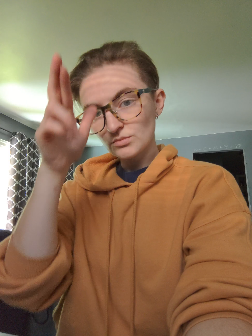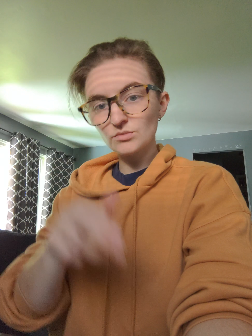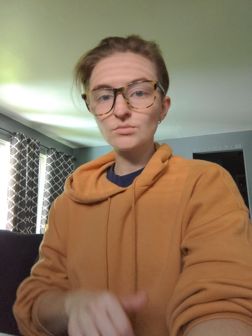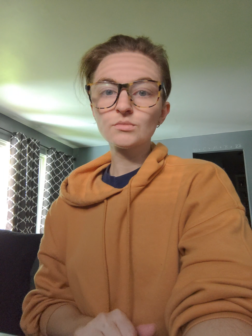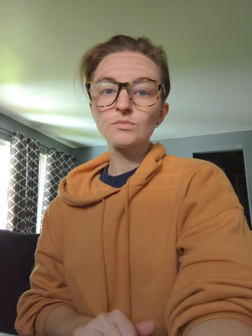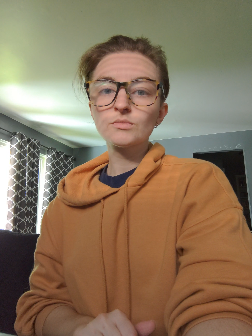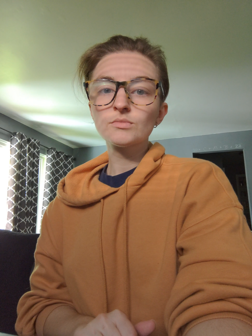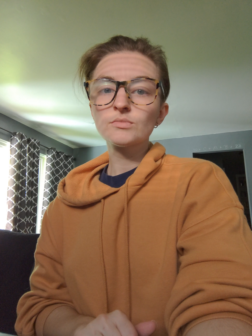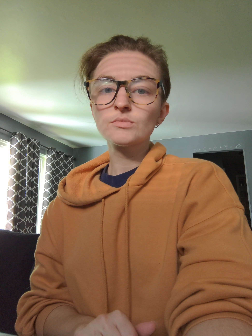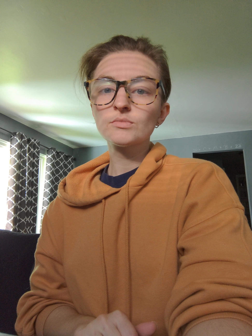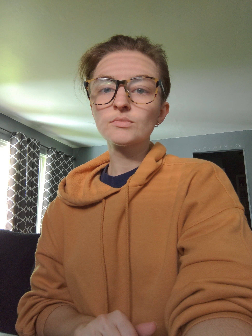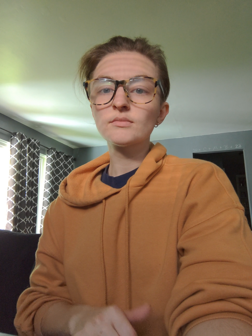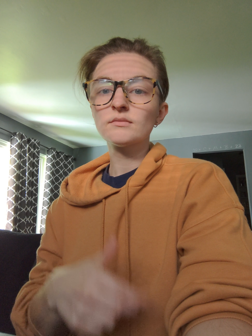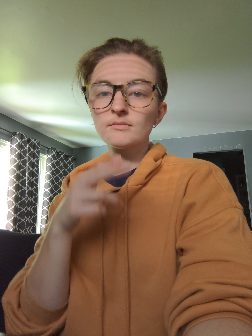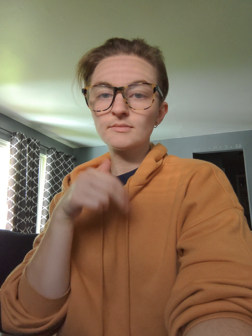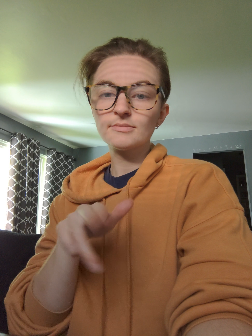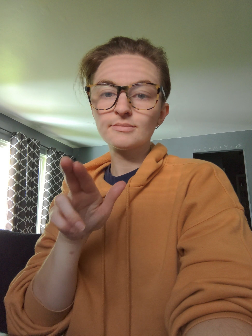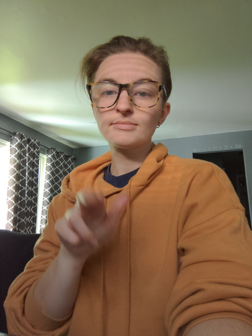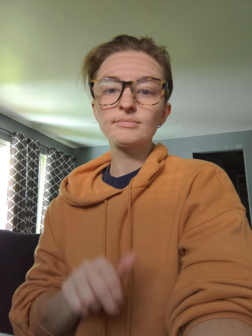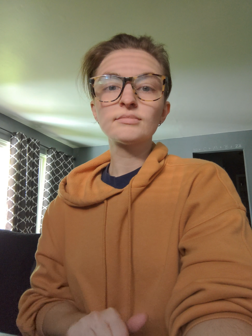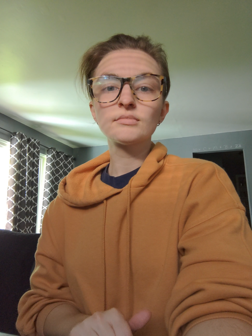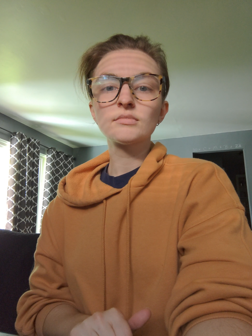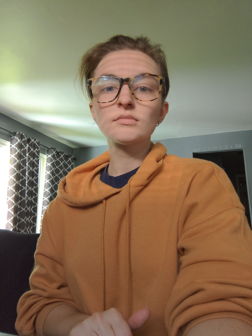lick